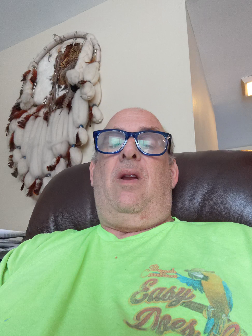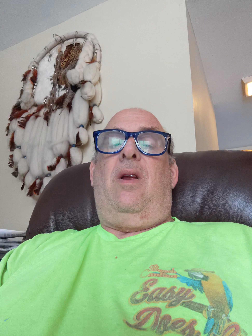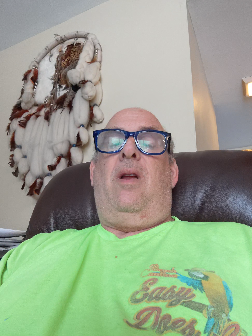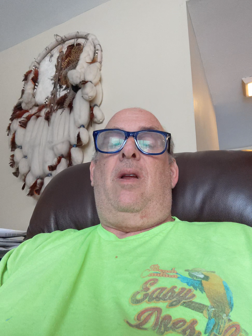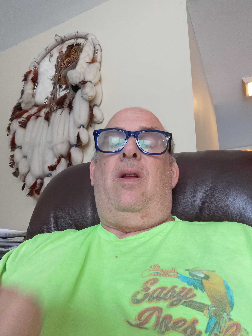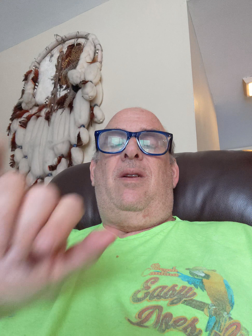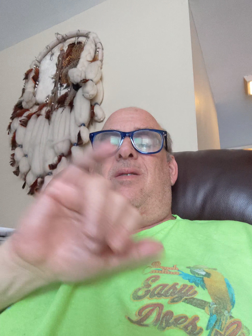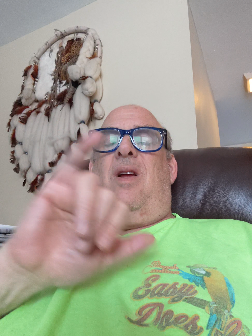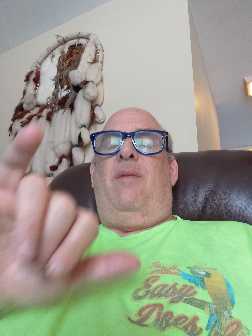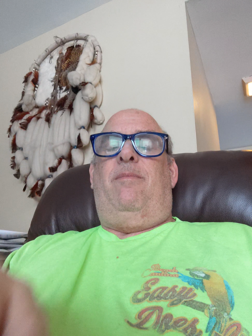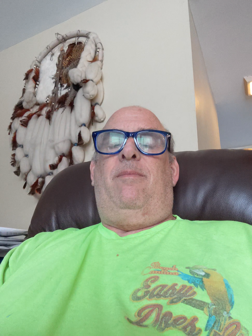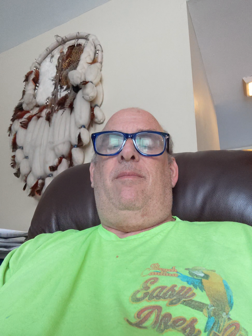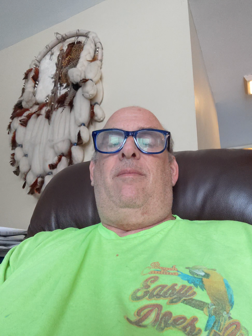same